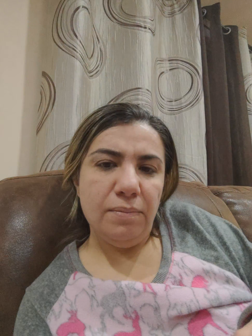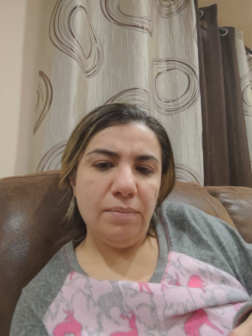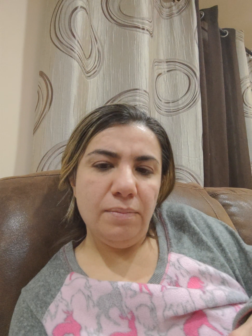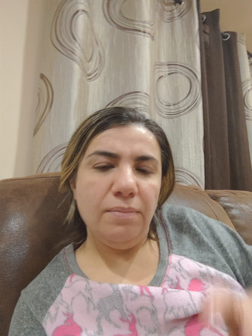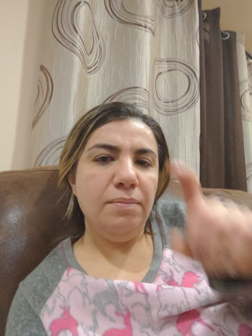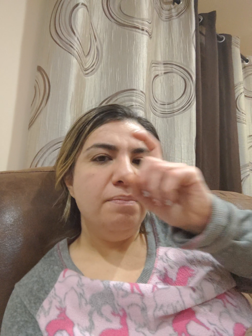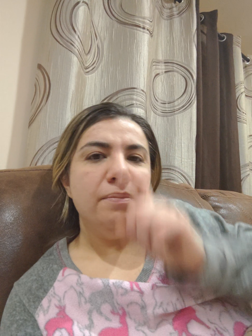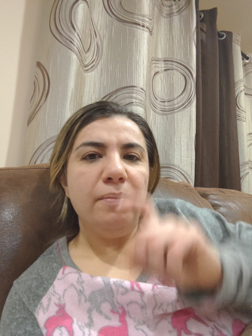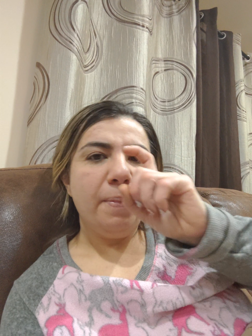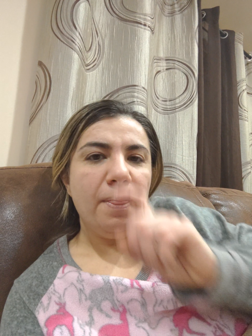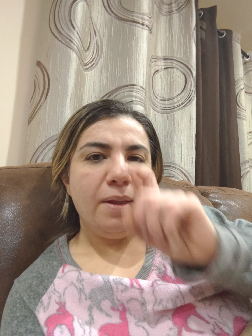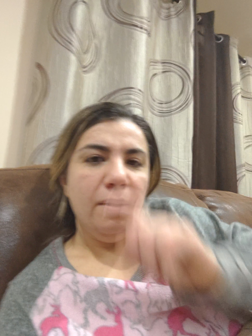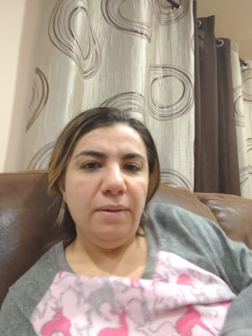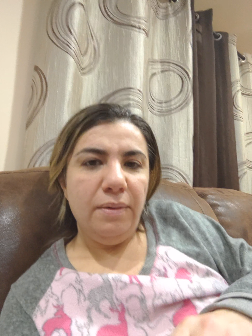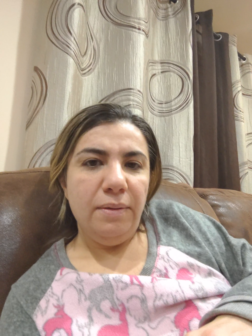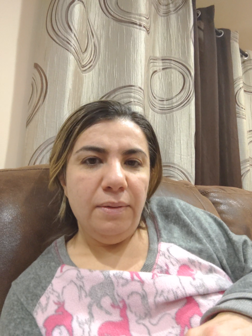doll